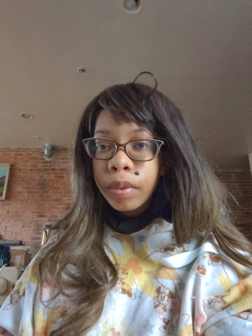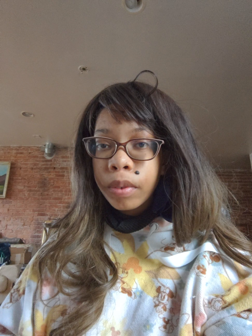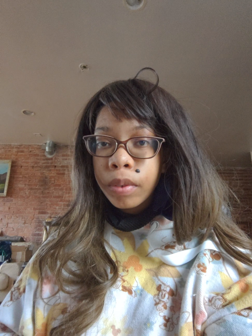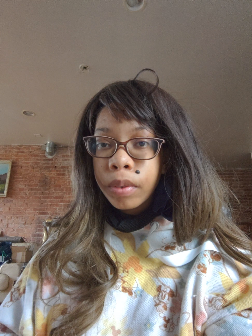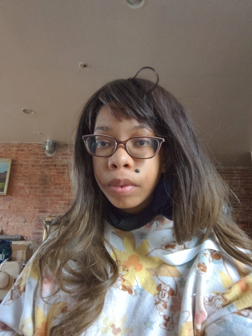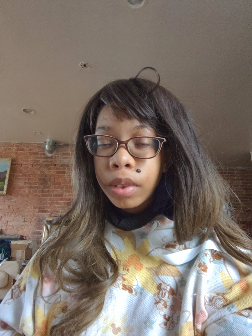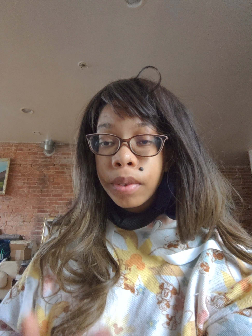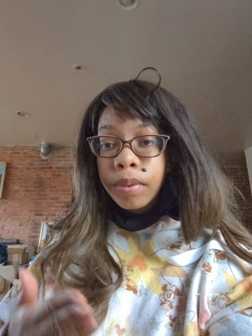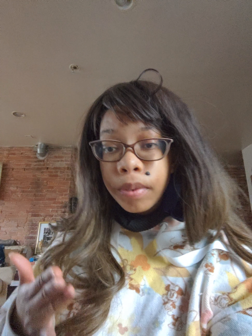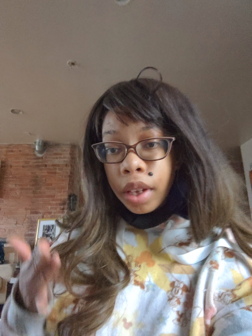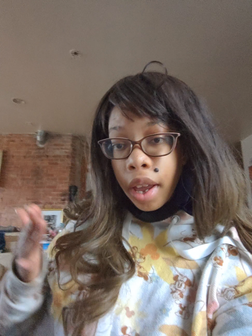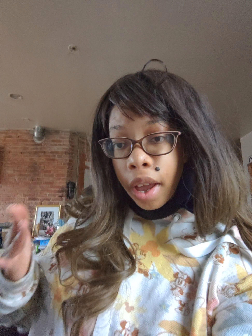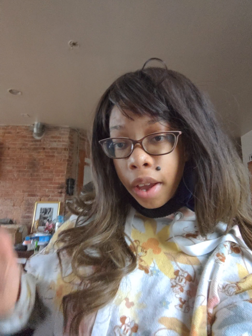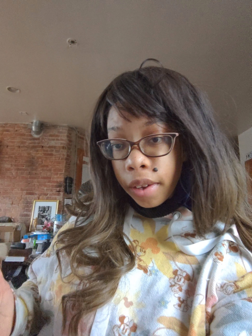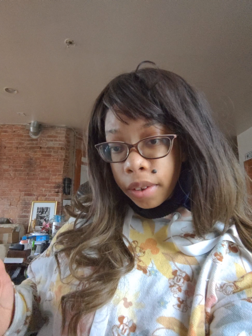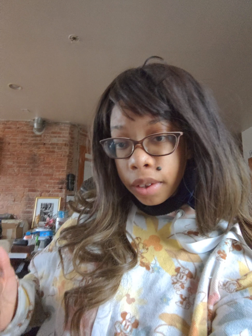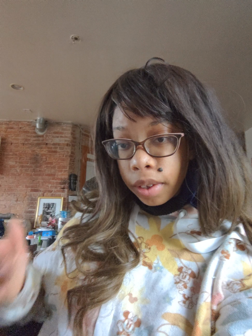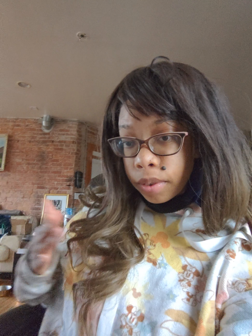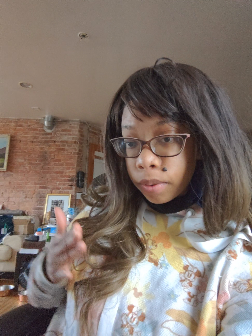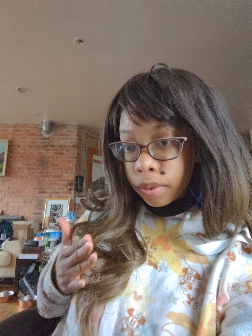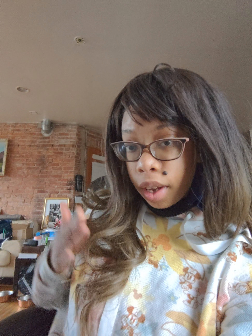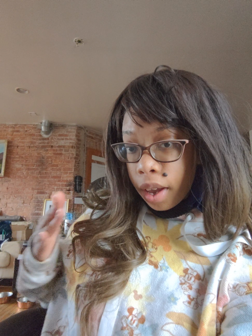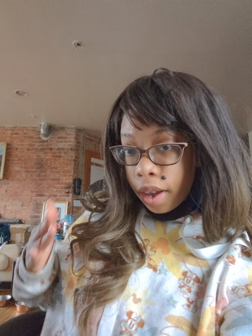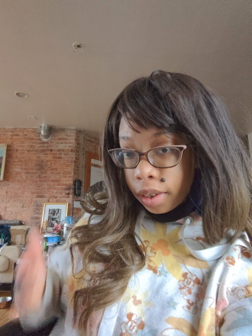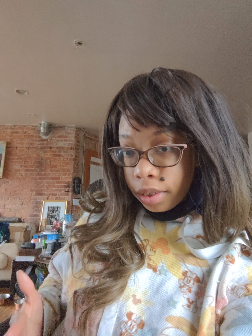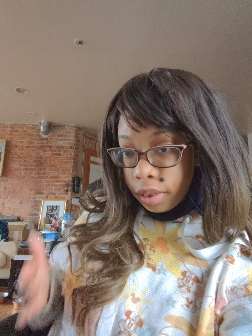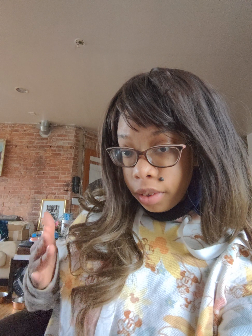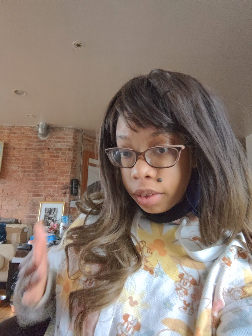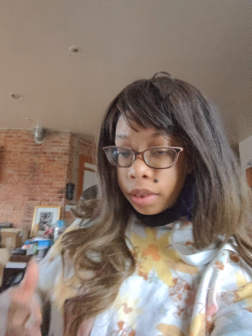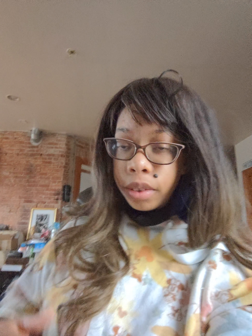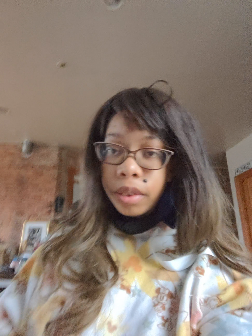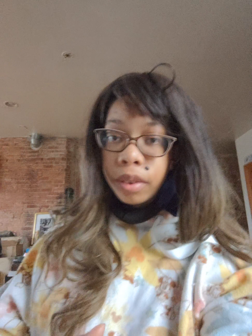beside